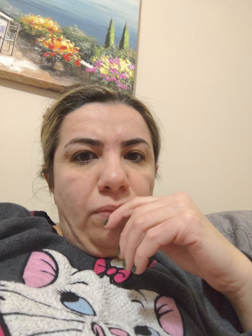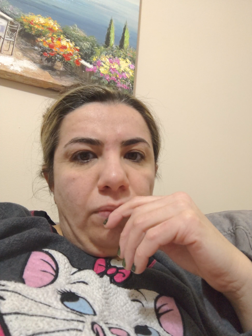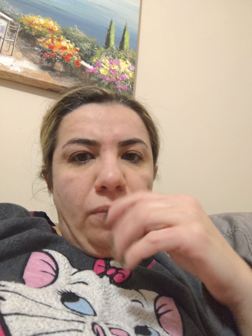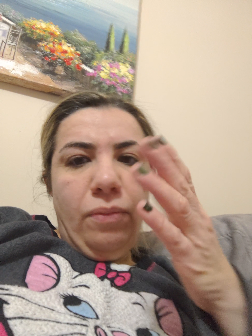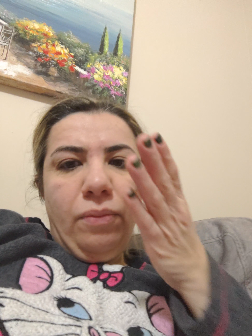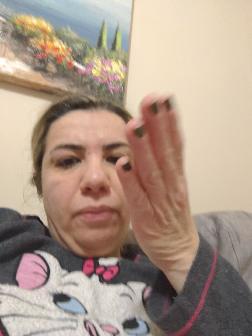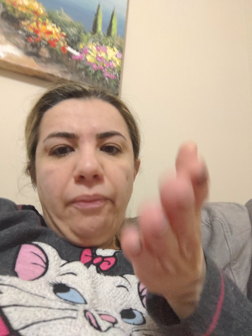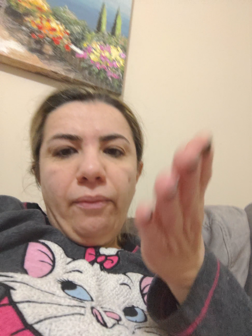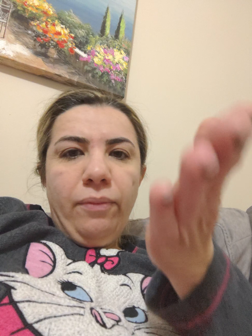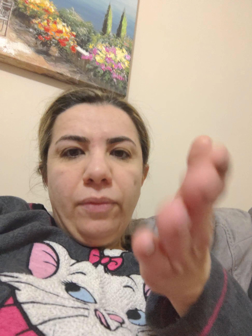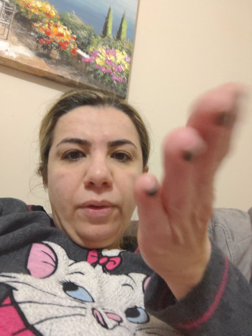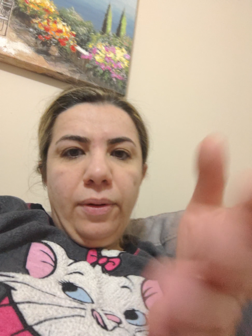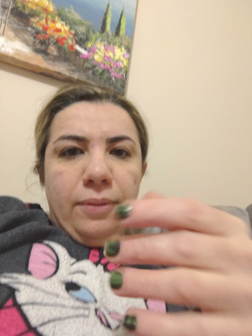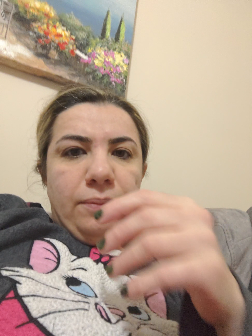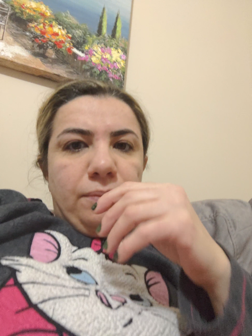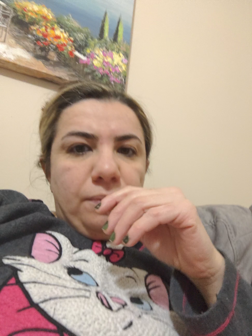boat